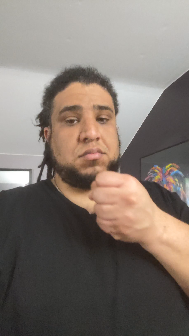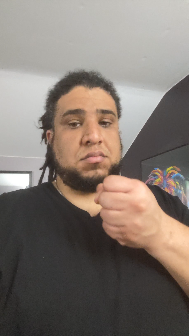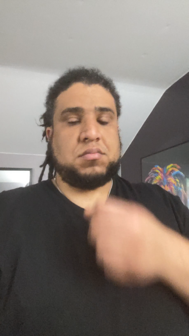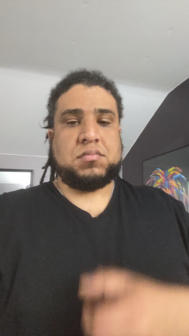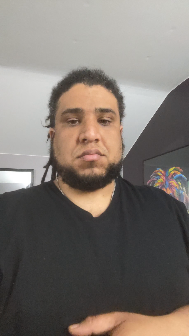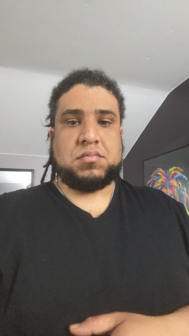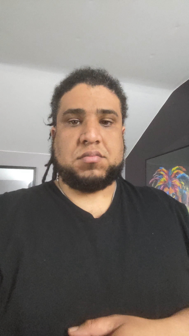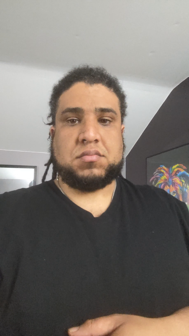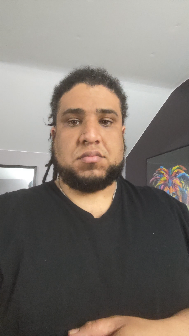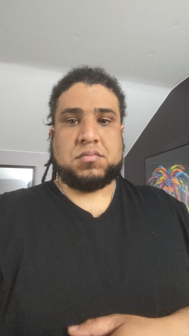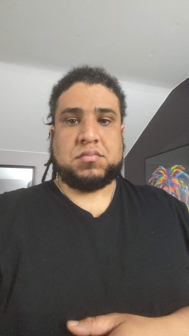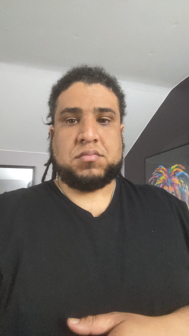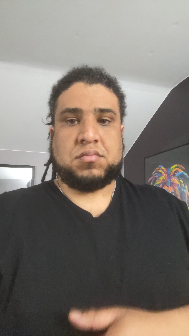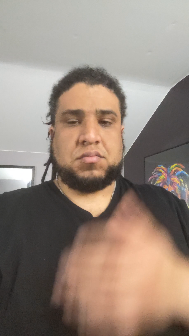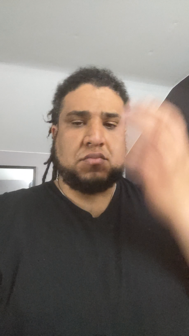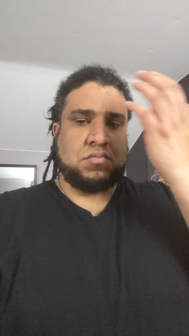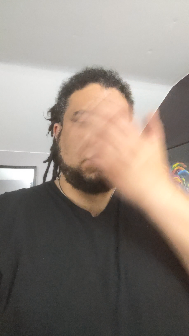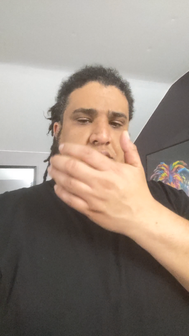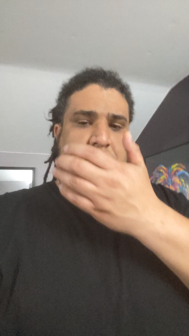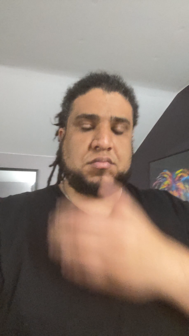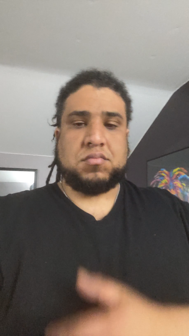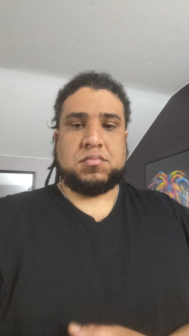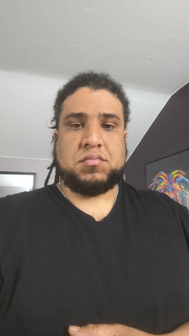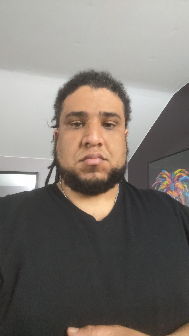dark